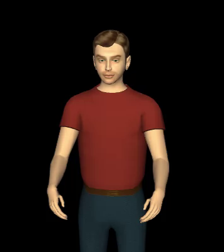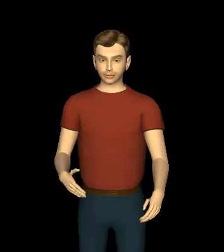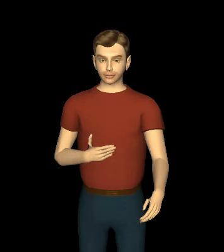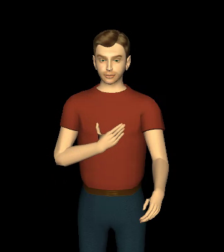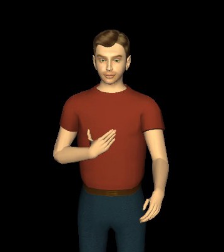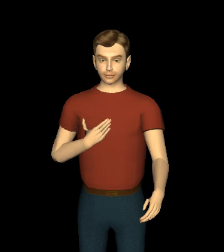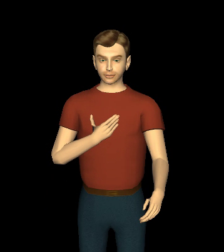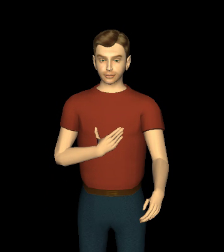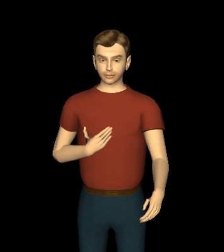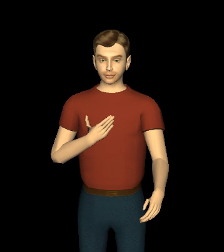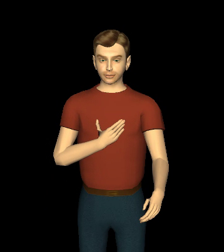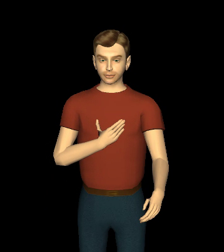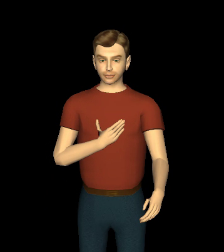سعيد